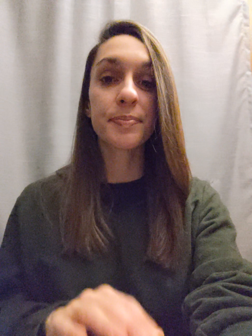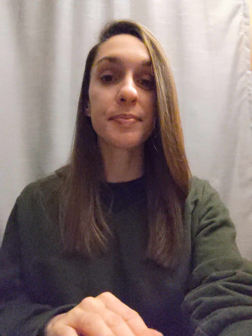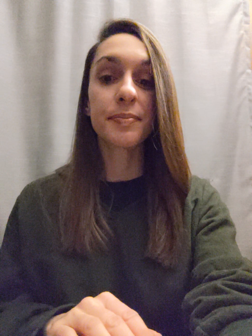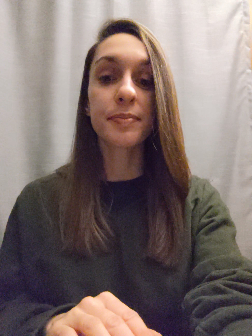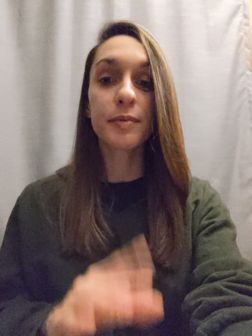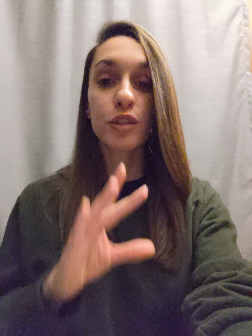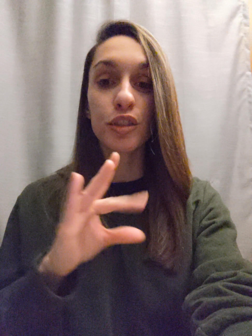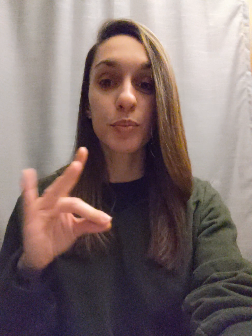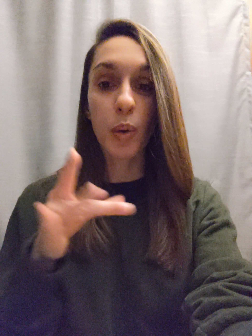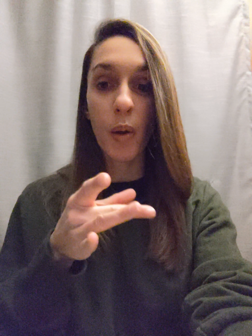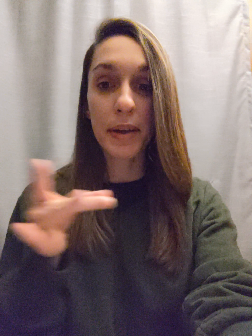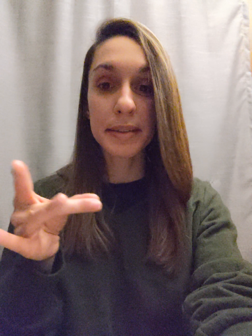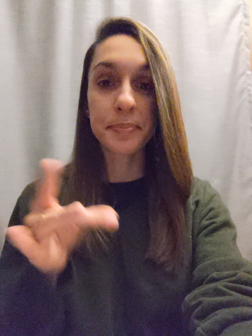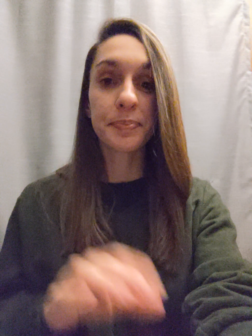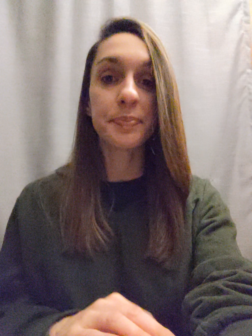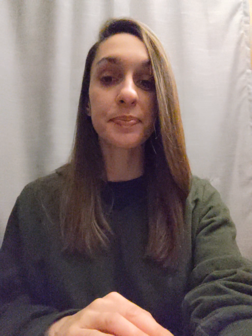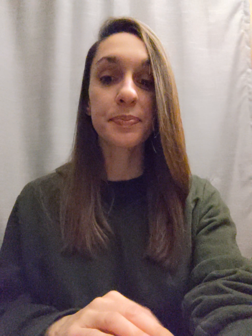story